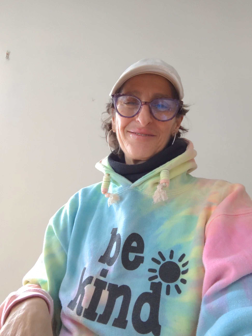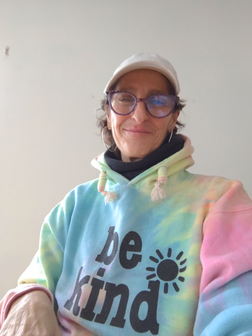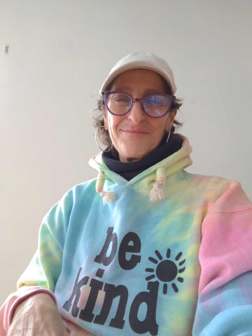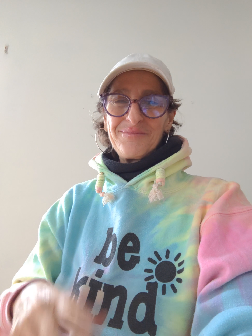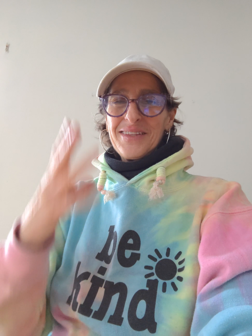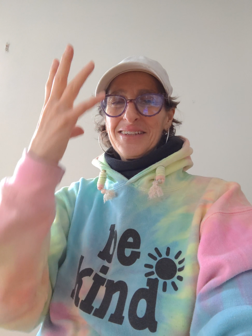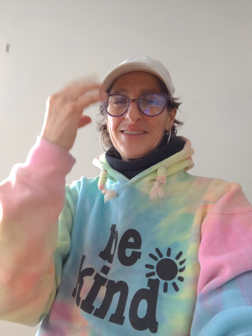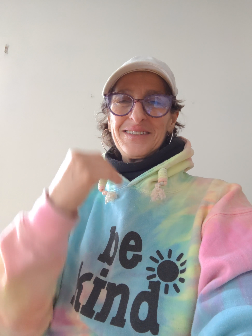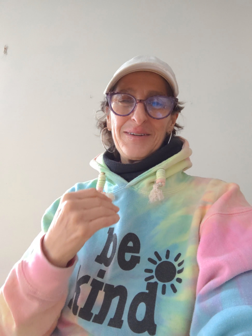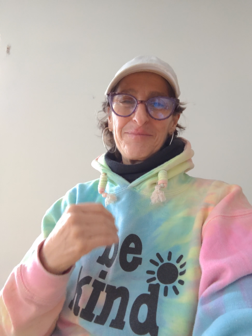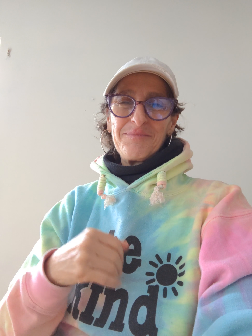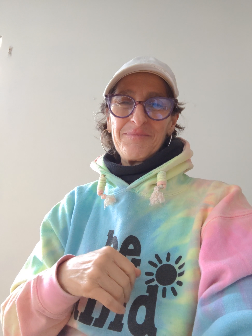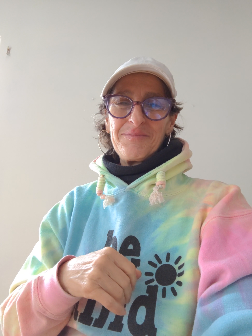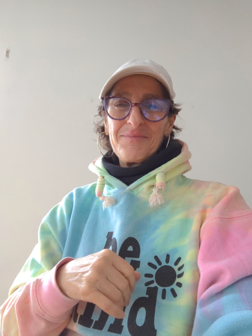sleep